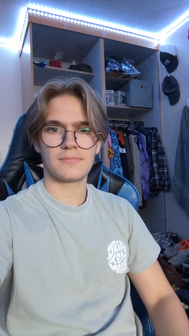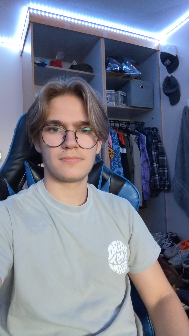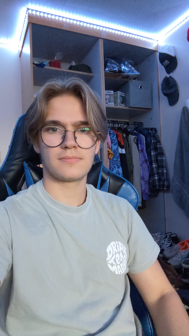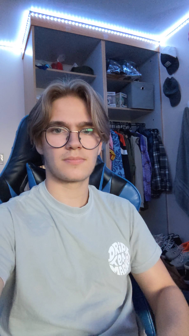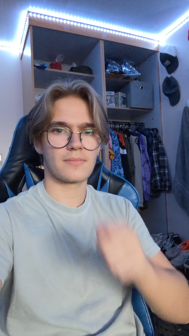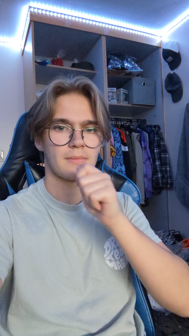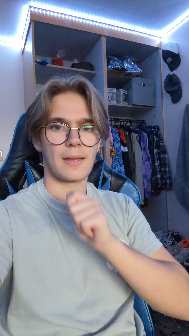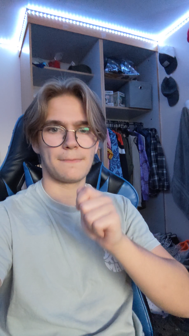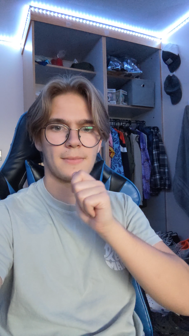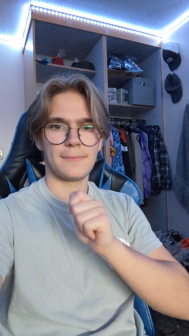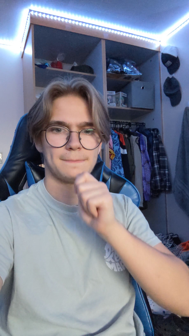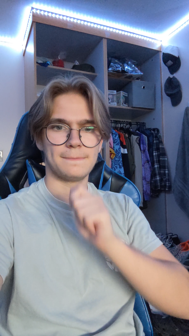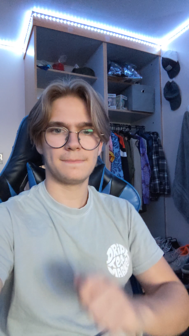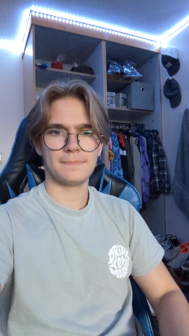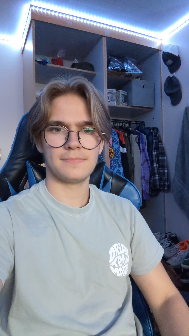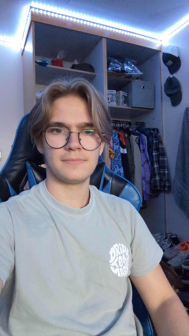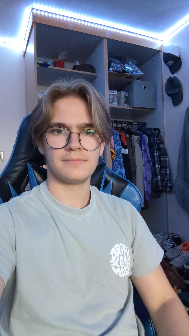popsicle